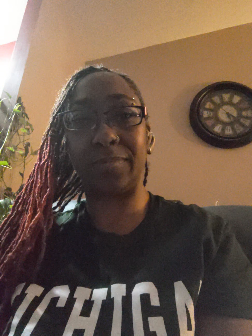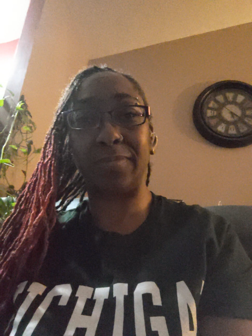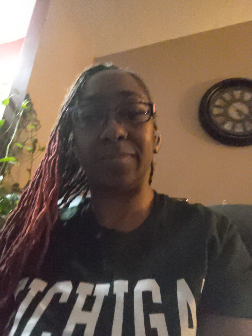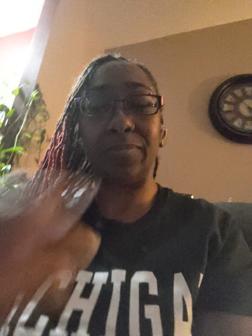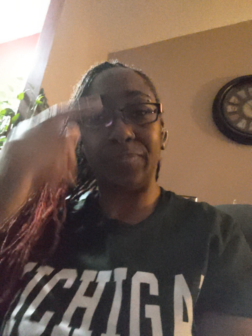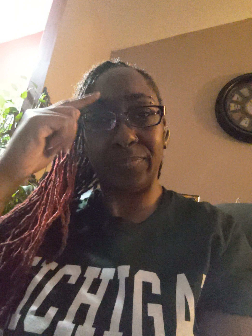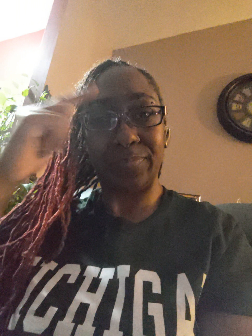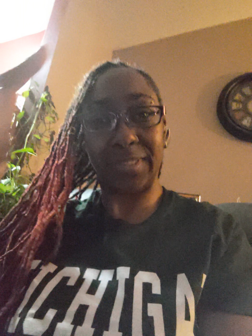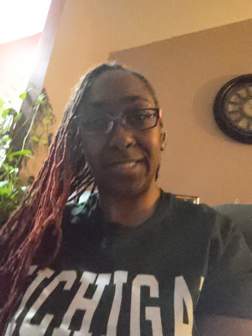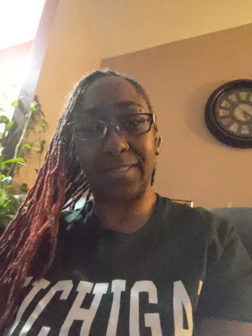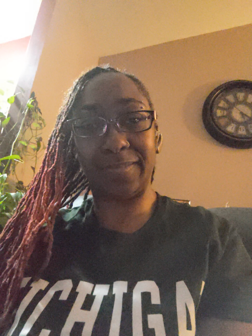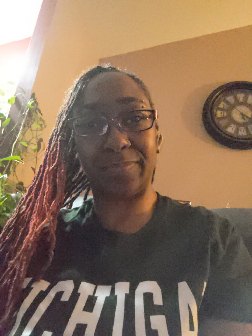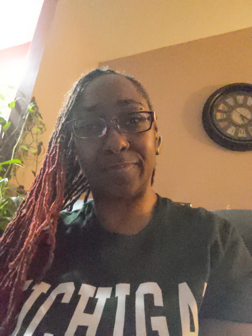penny